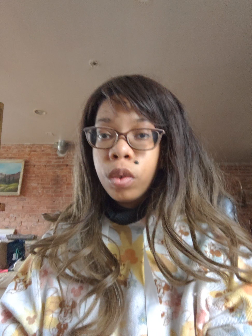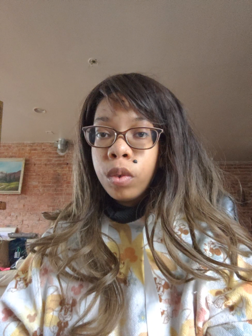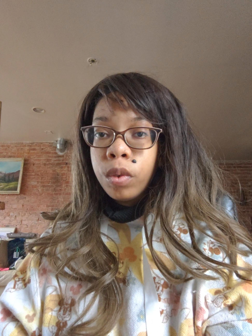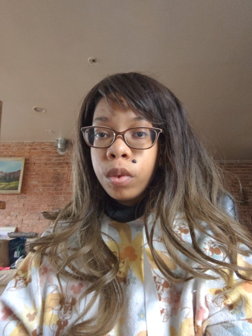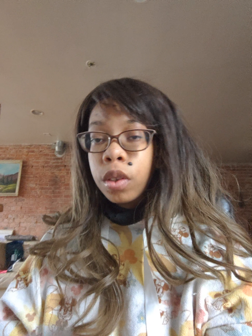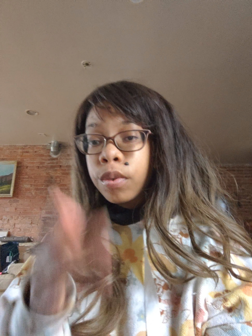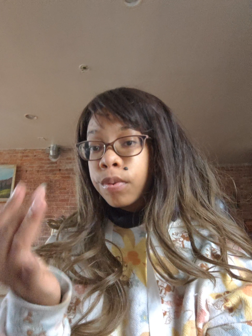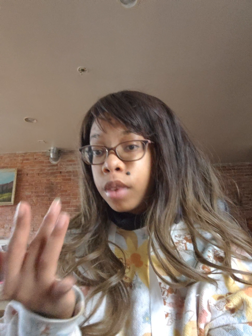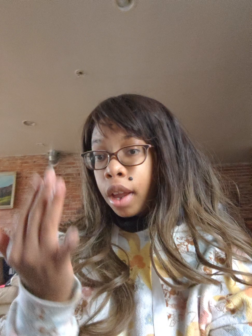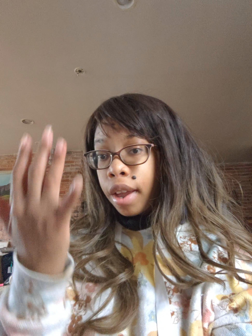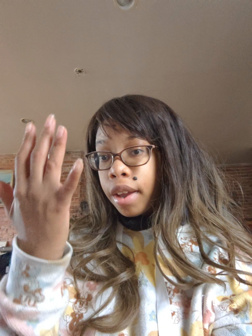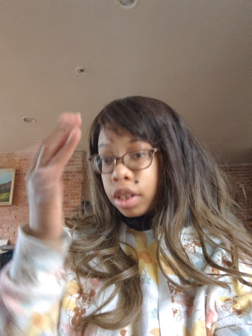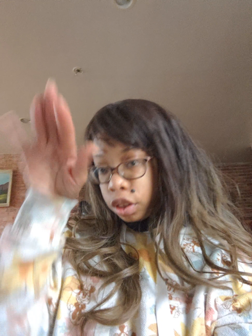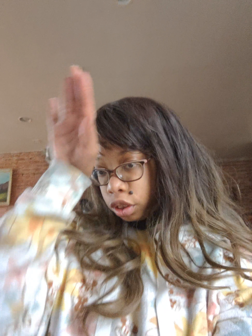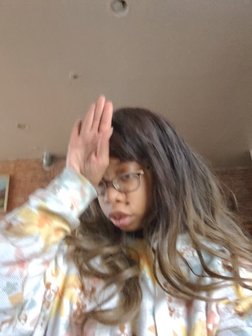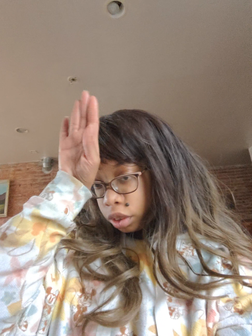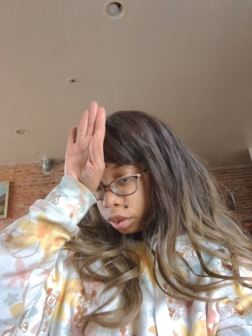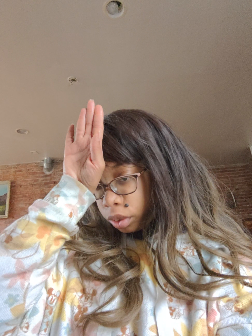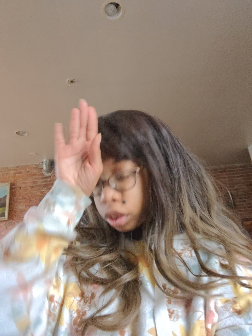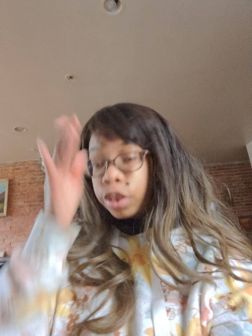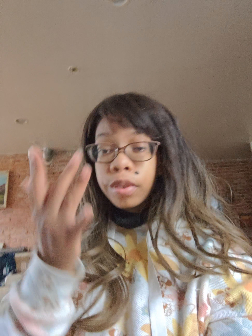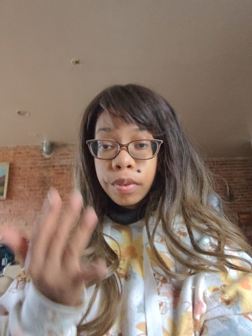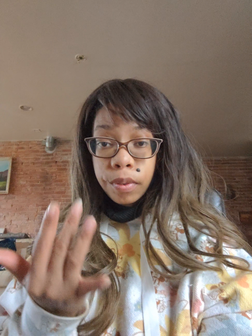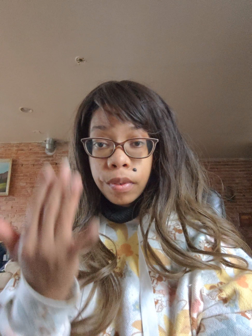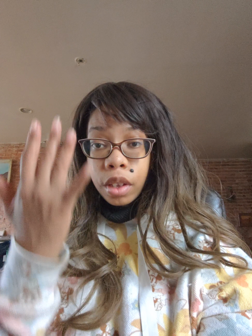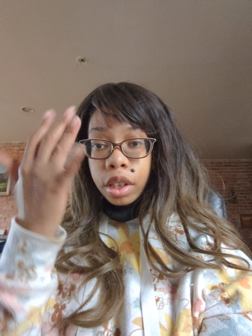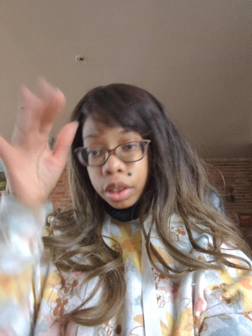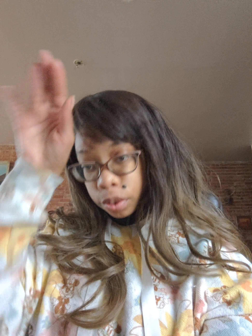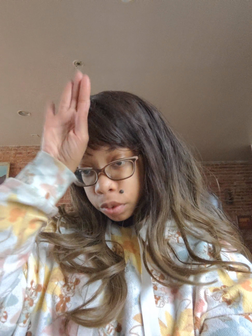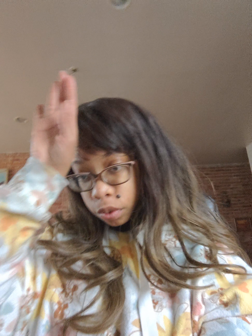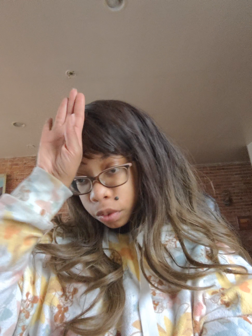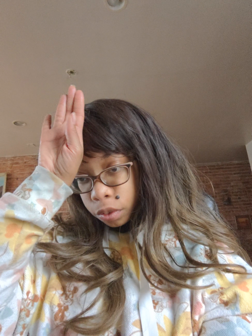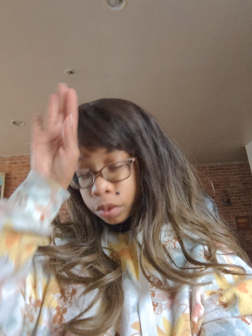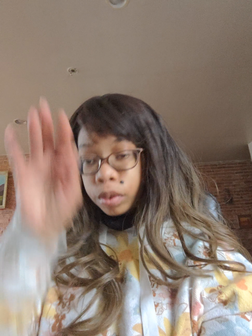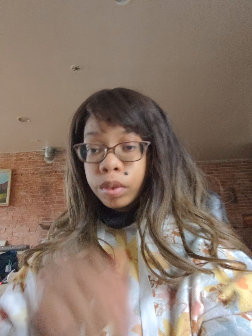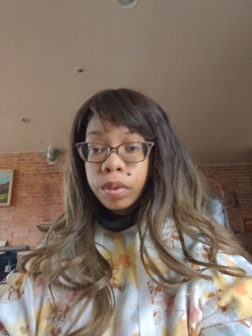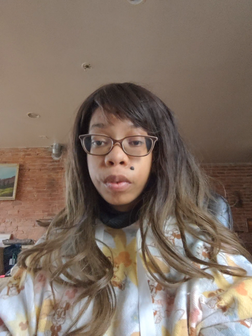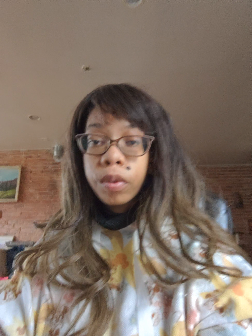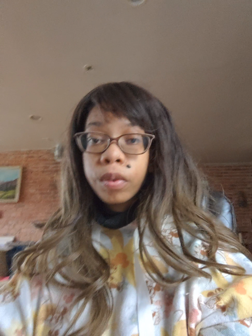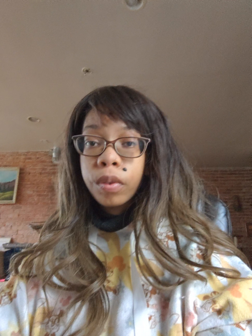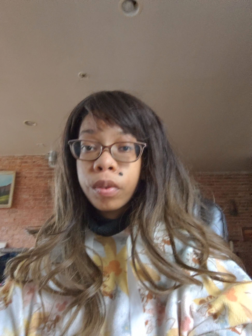fireman